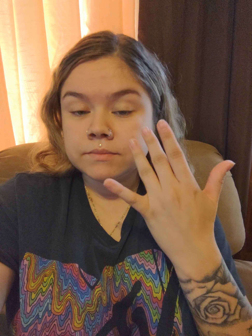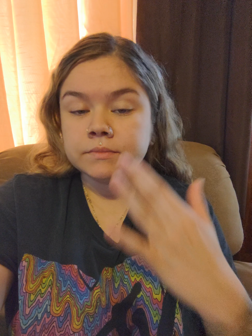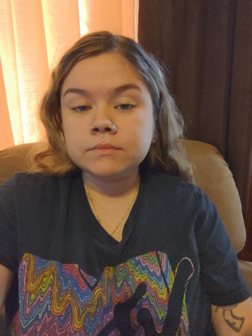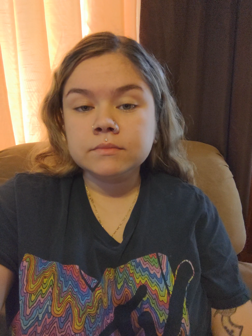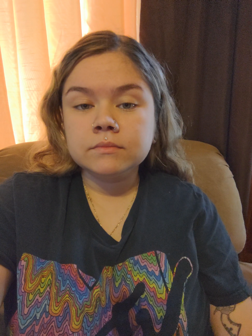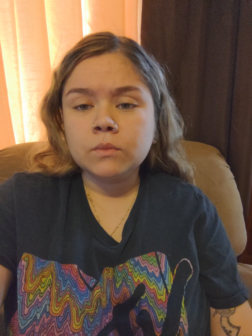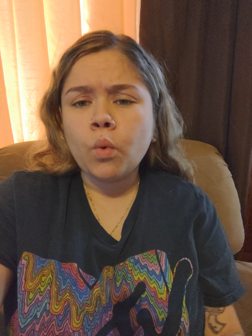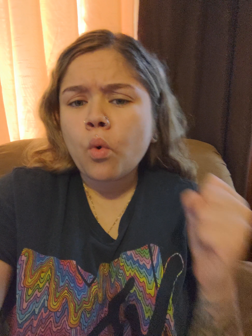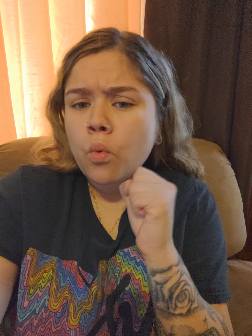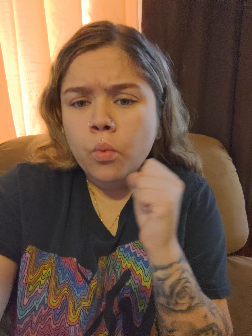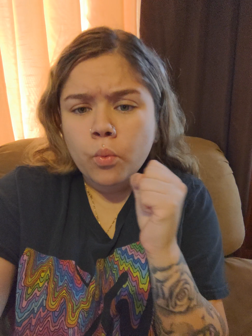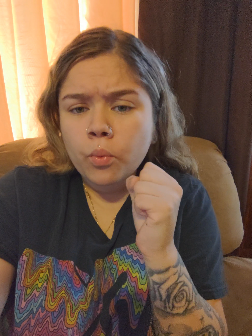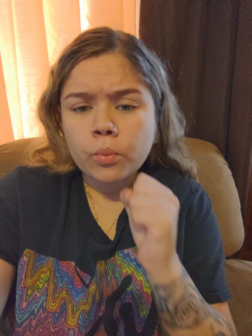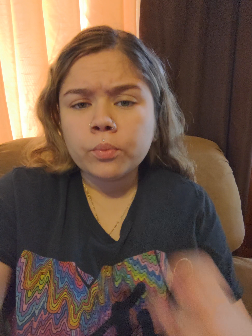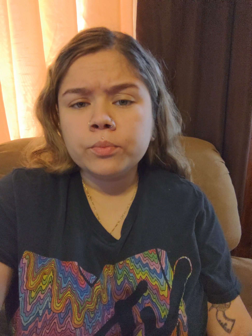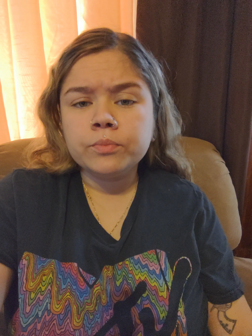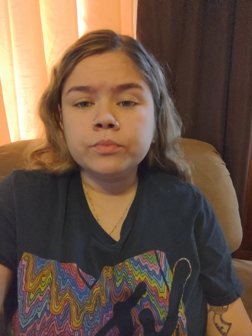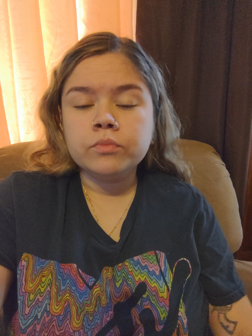cold